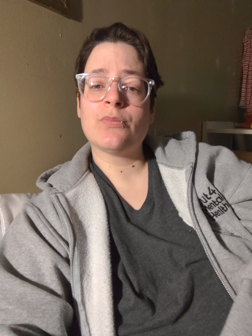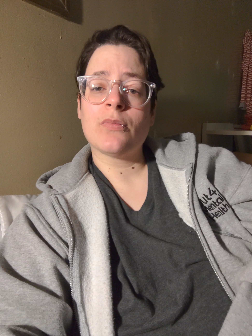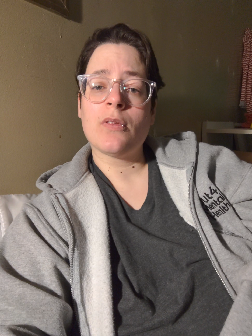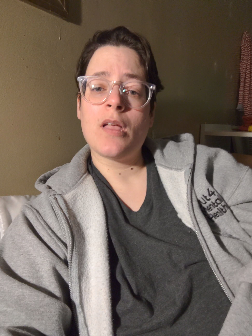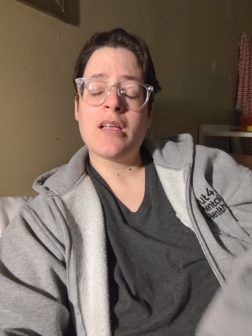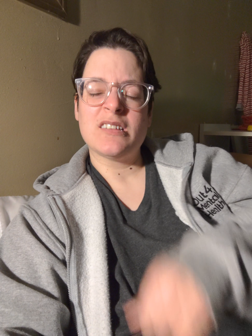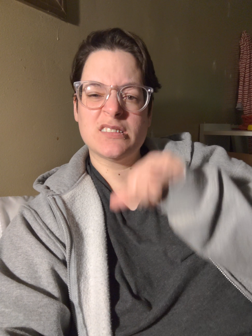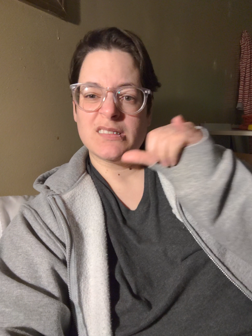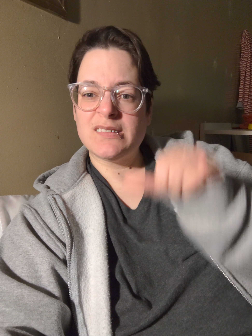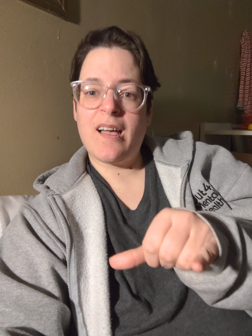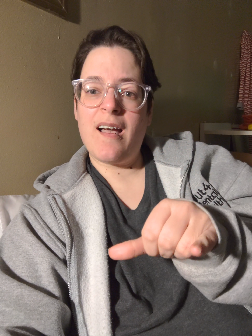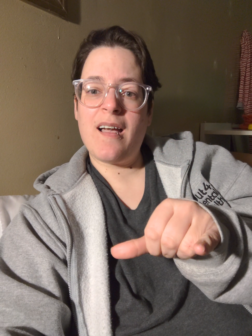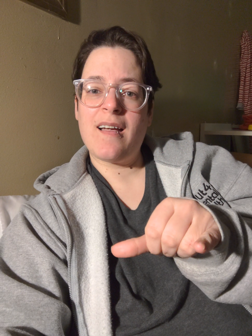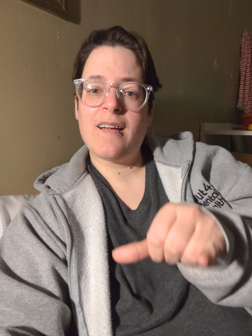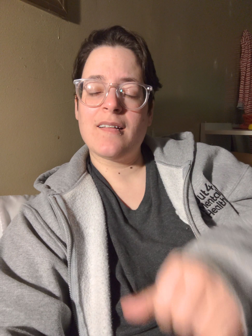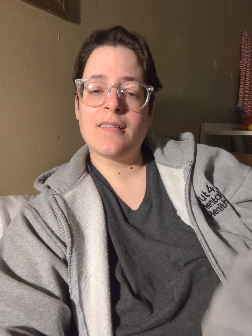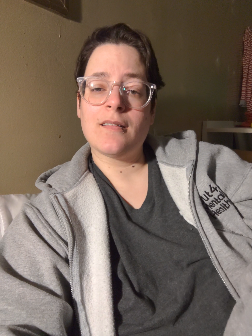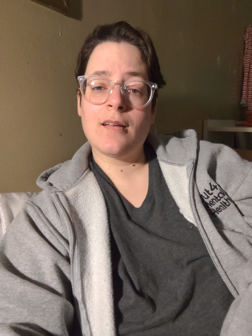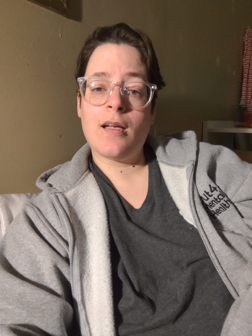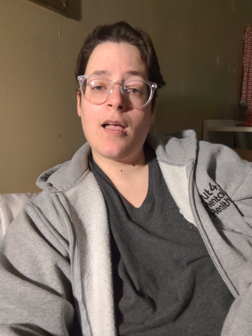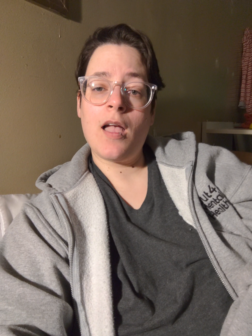stay